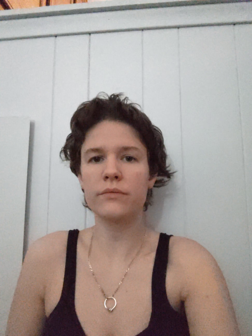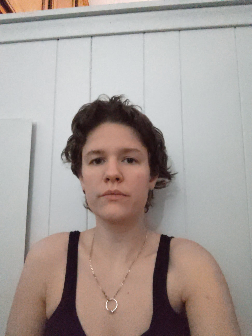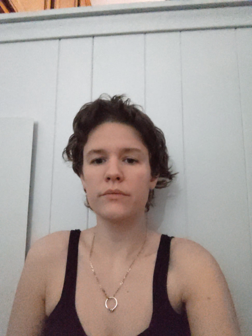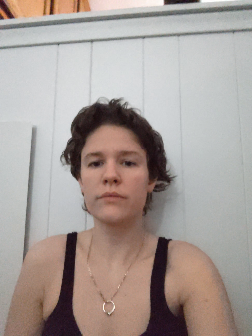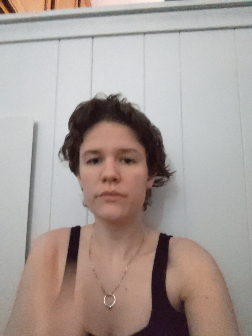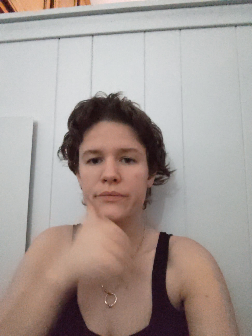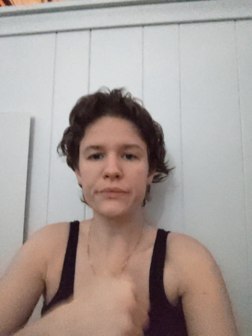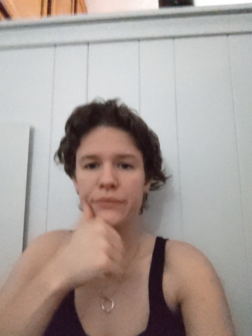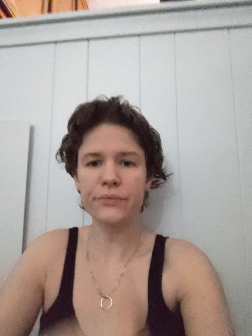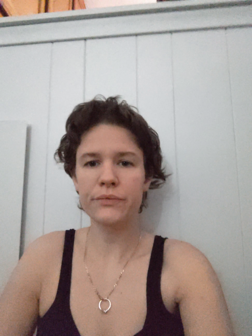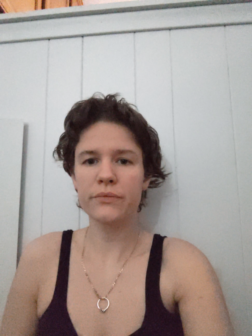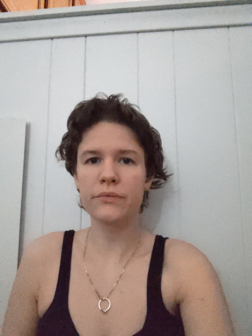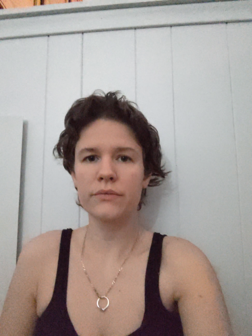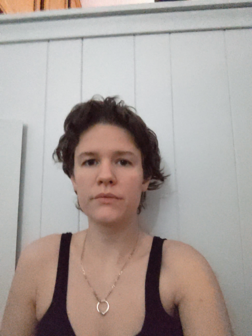girl